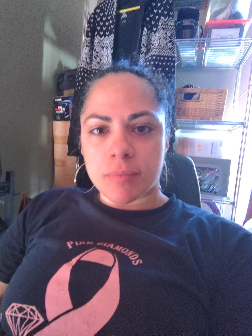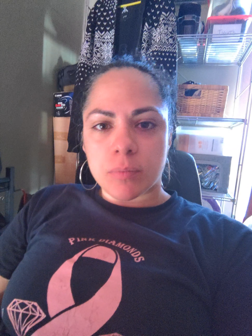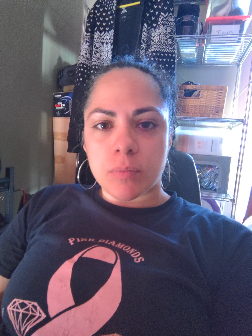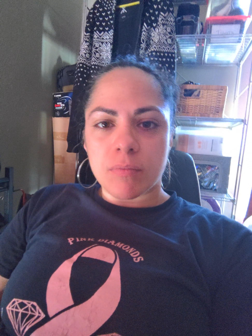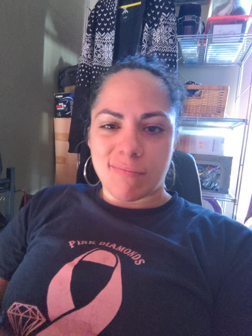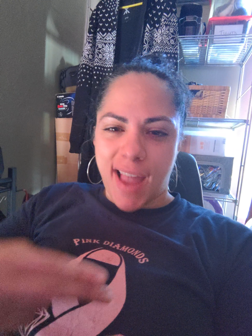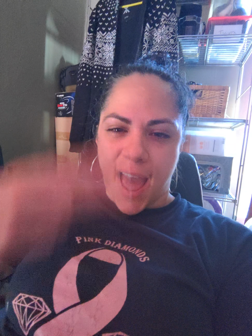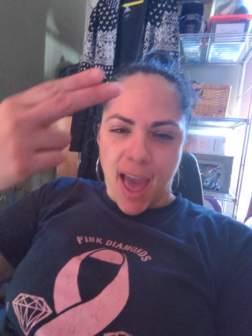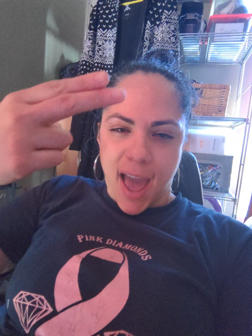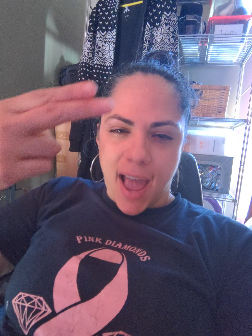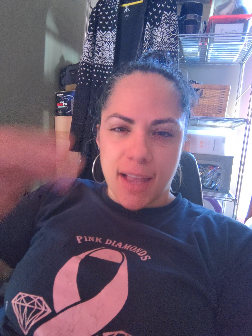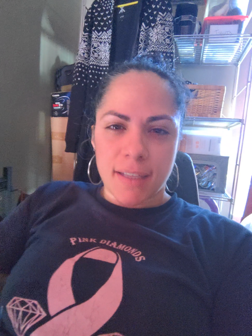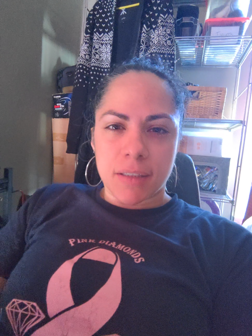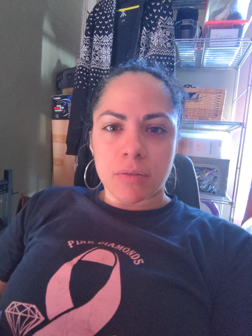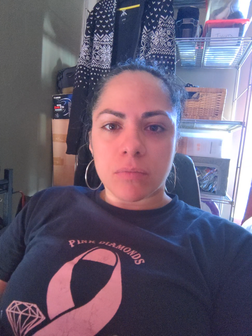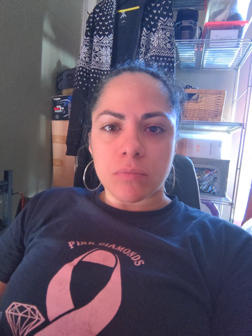high